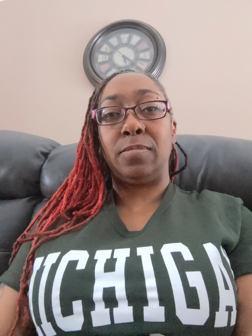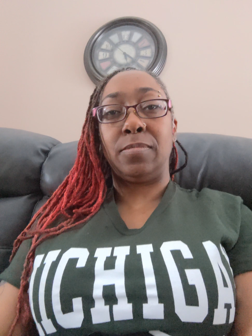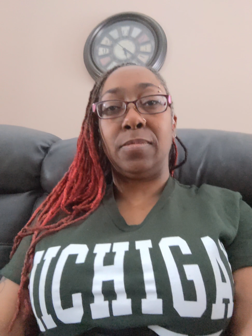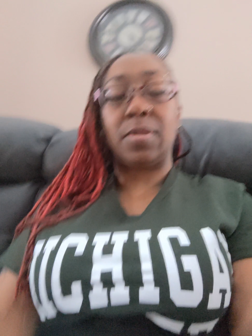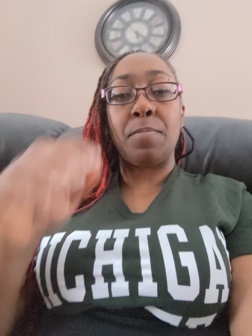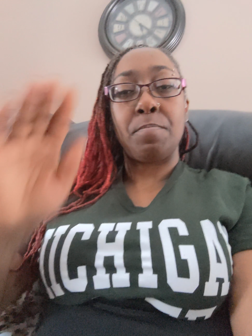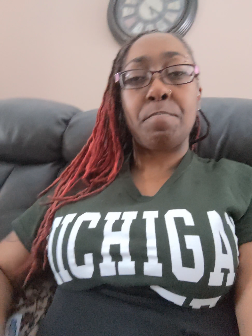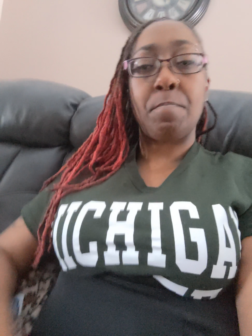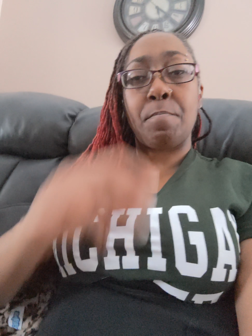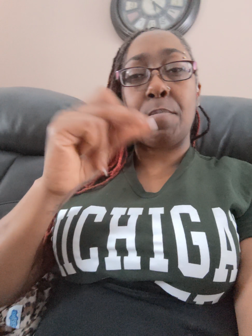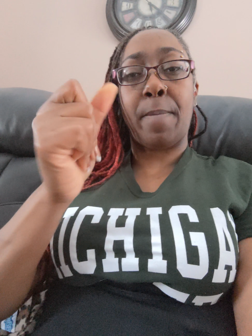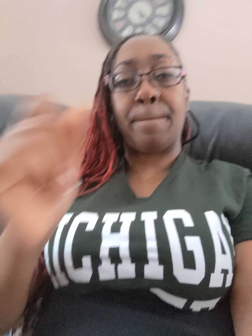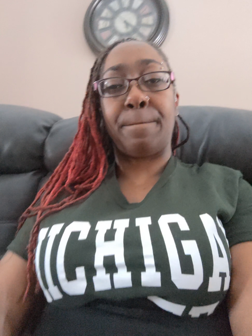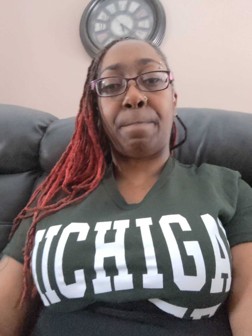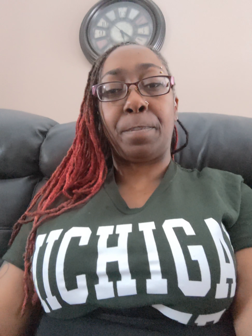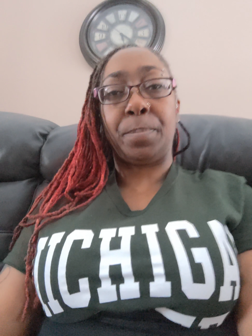puppy